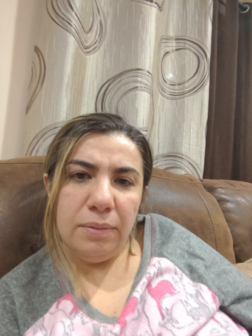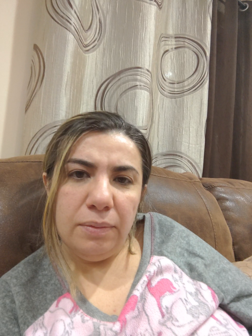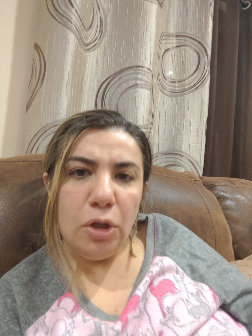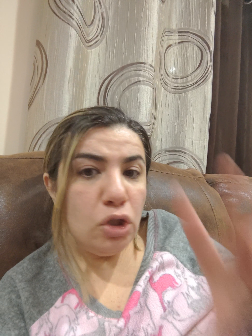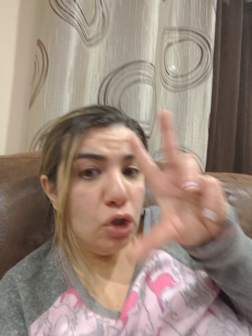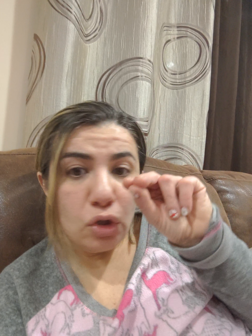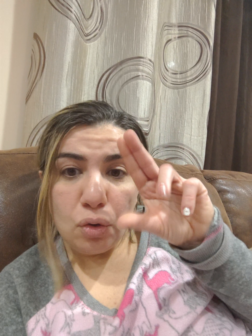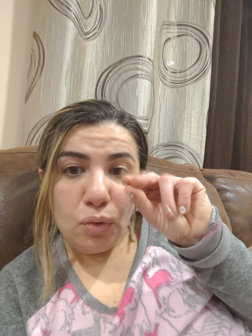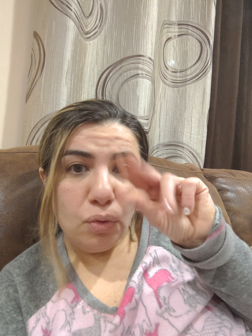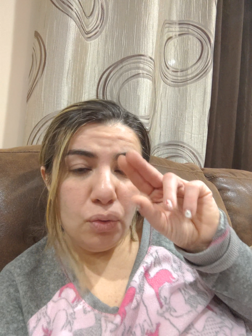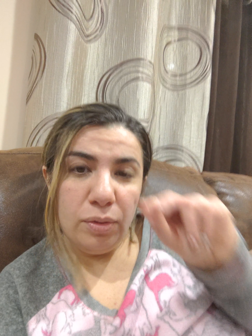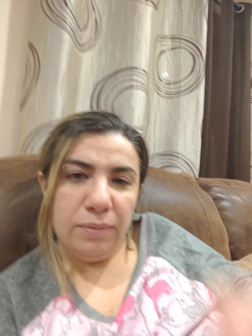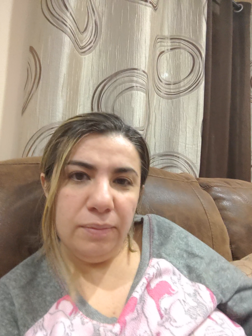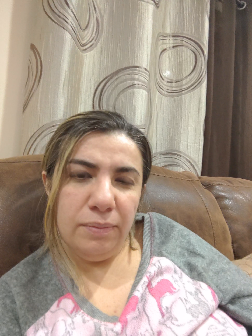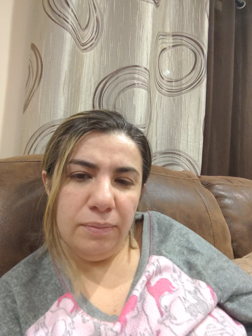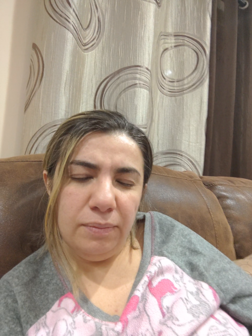no